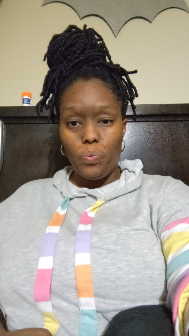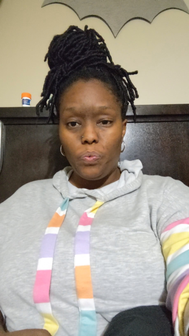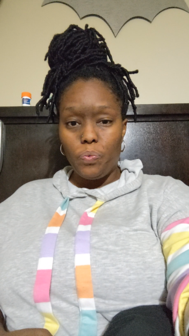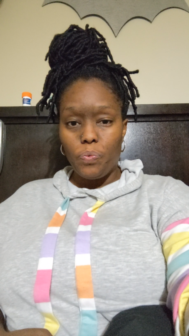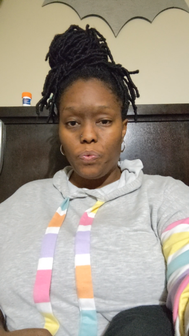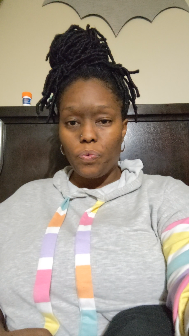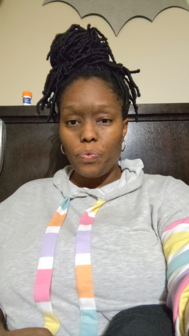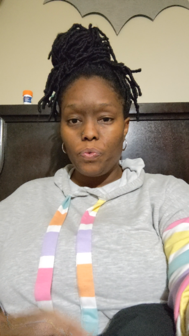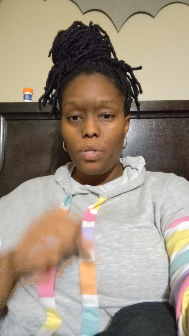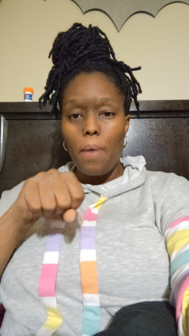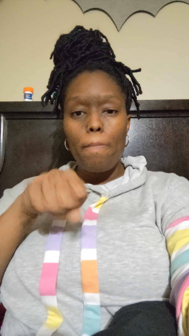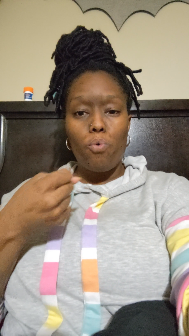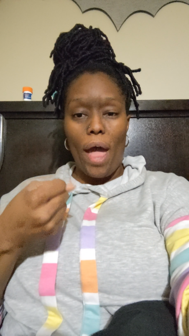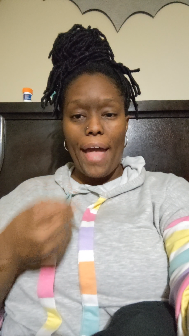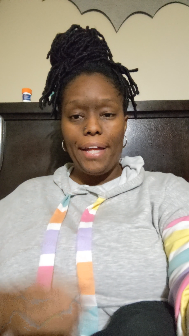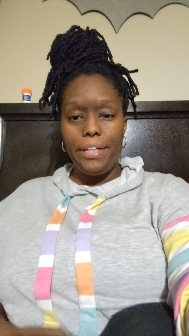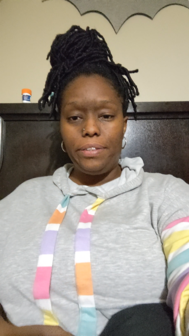break